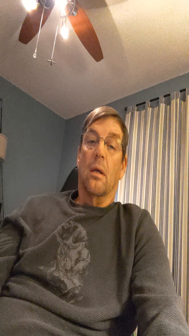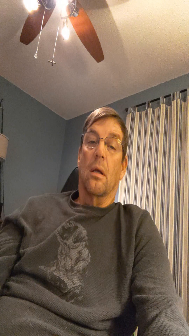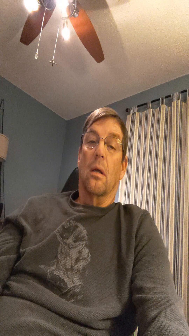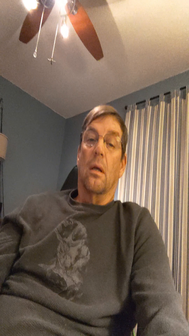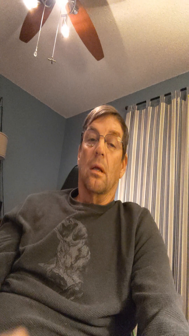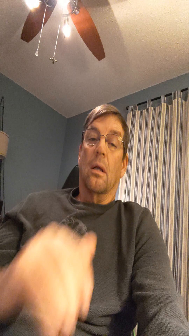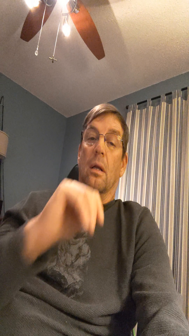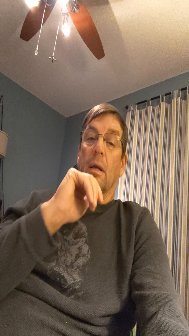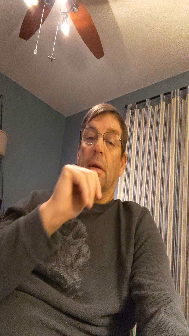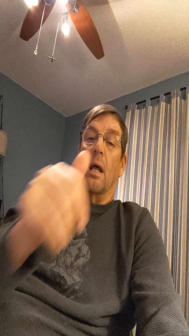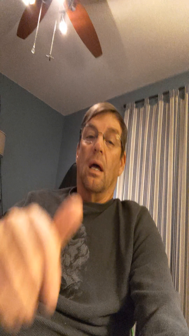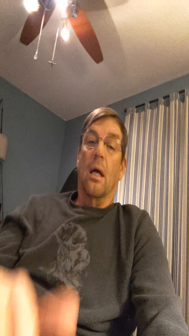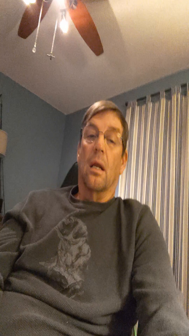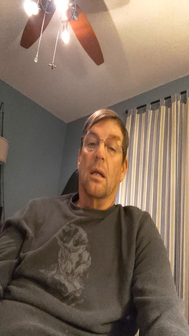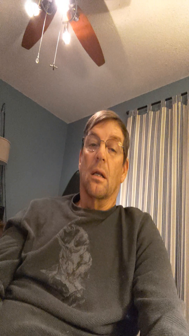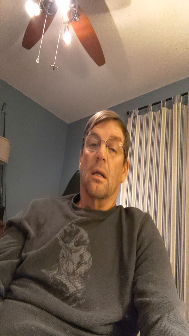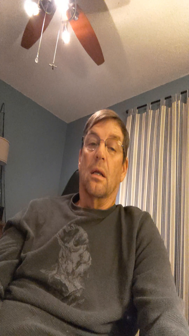not